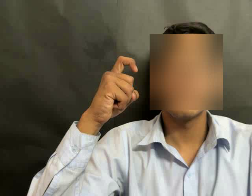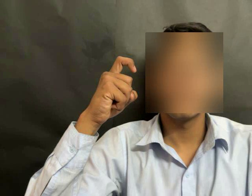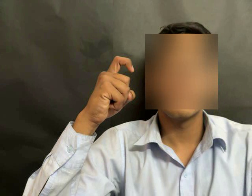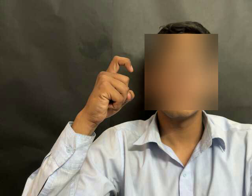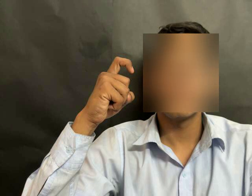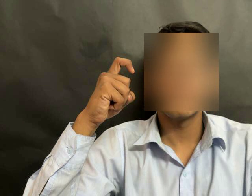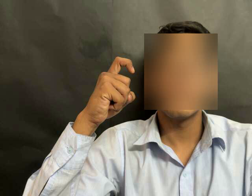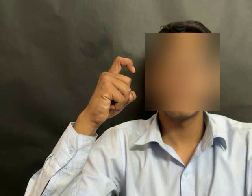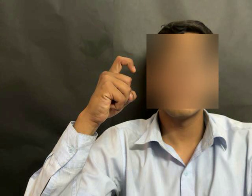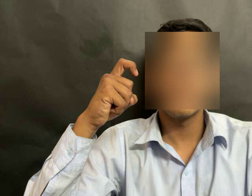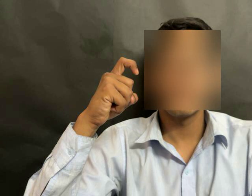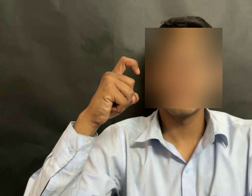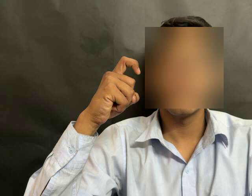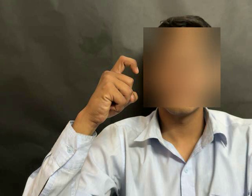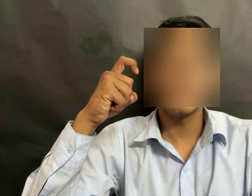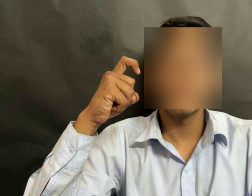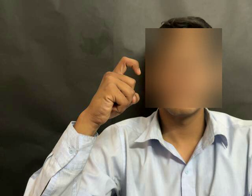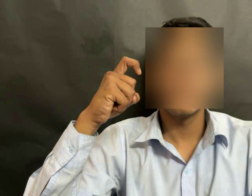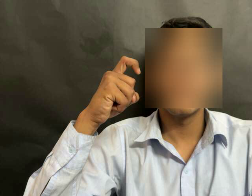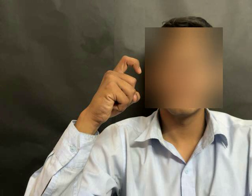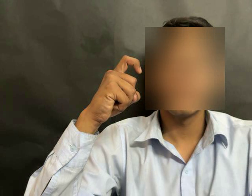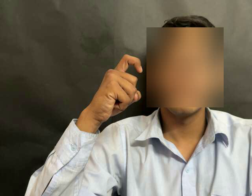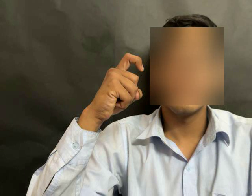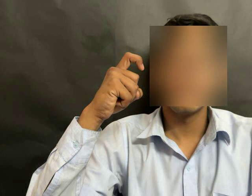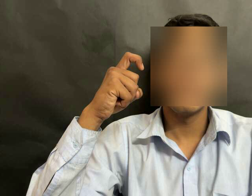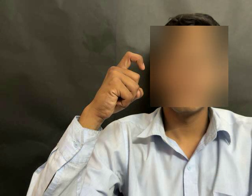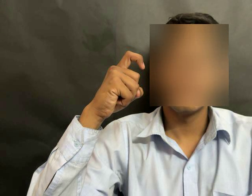X